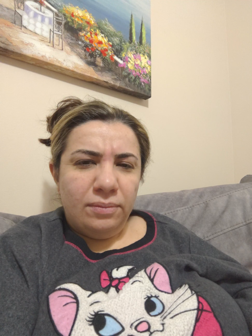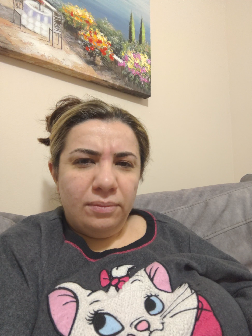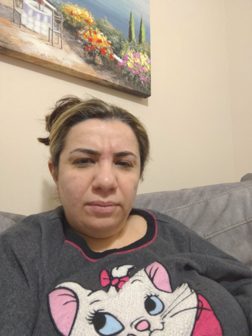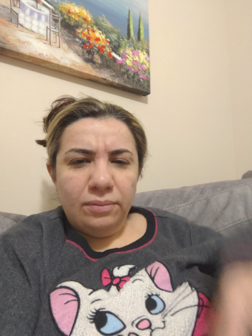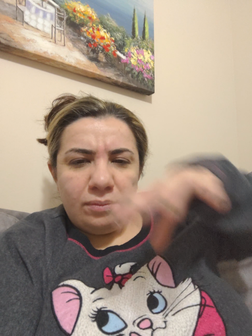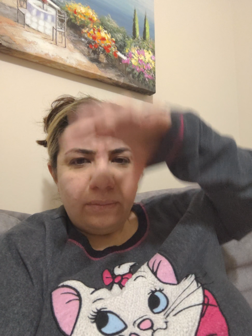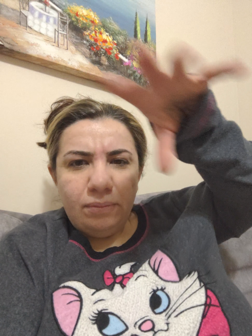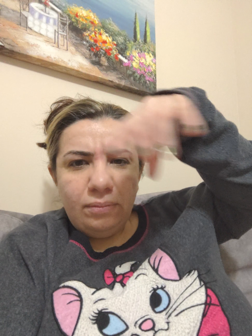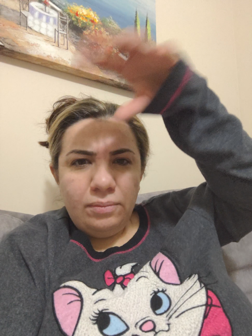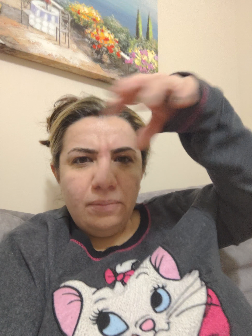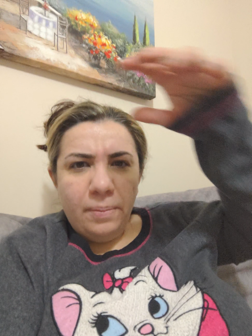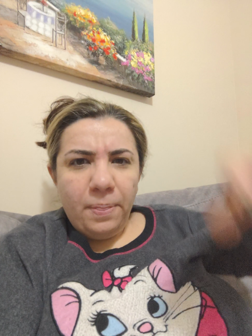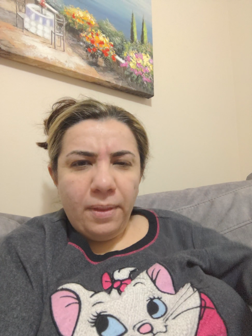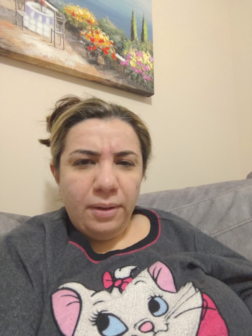cloud